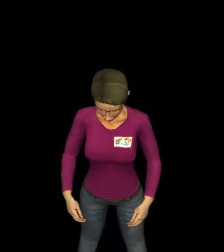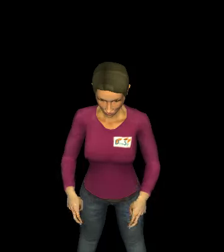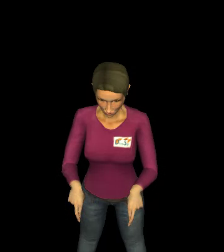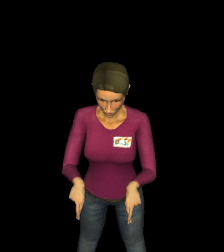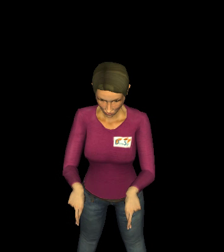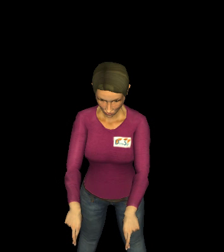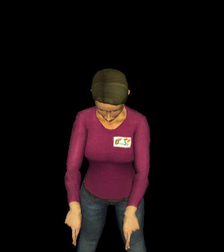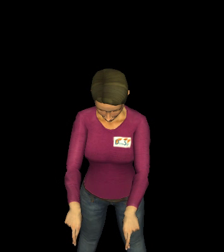طريق